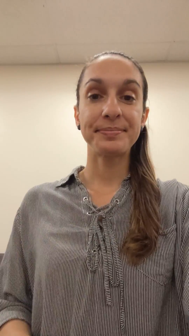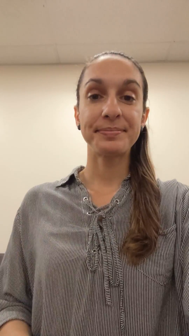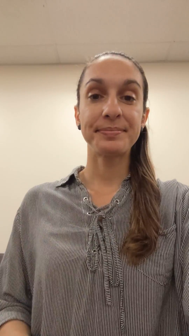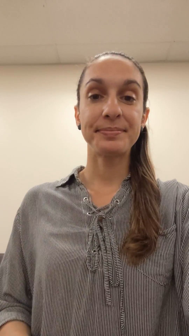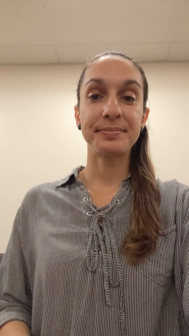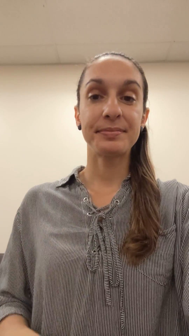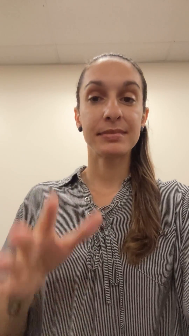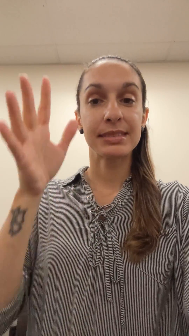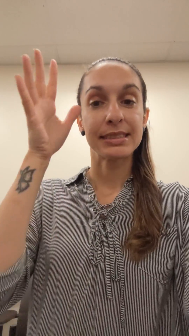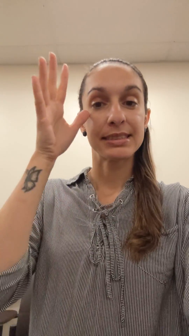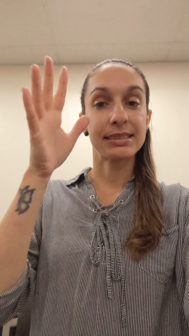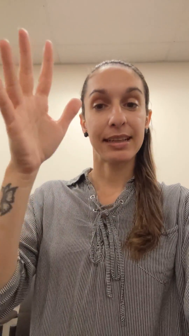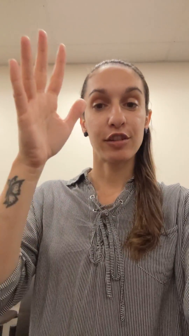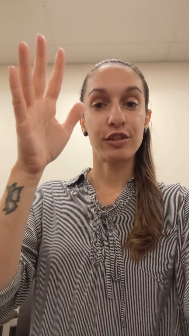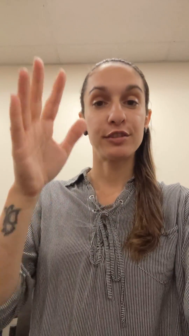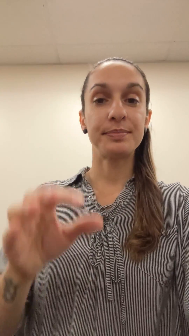deer